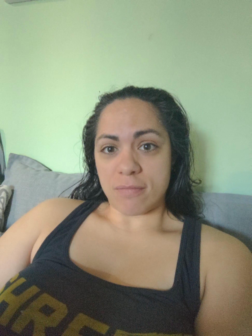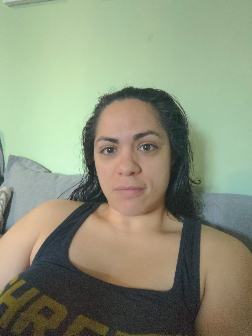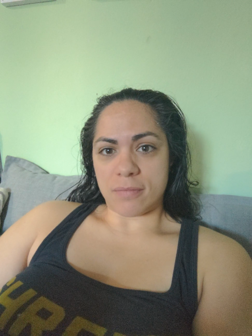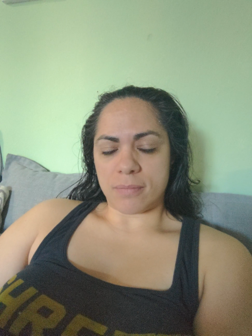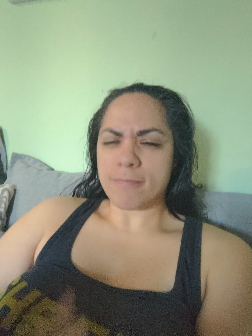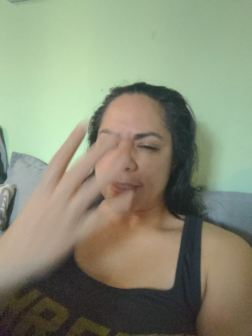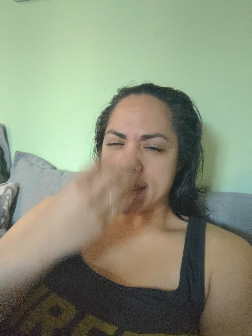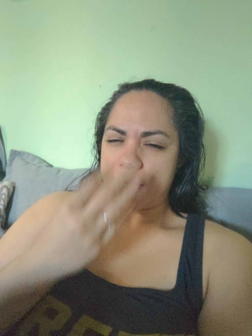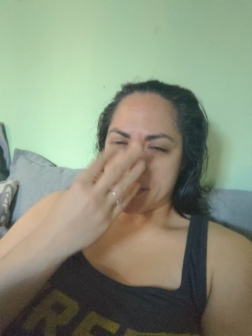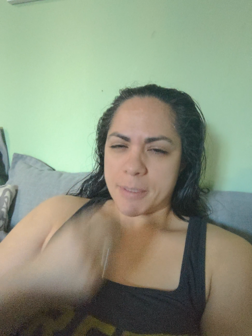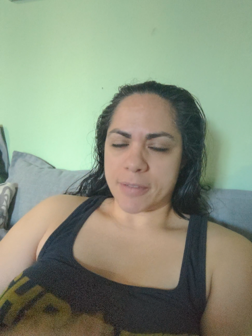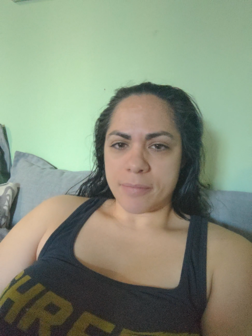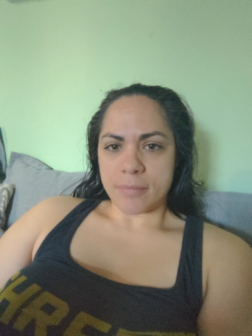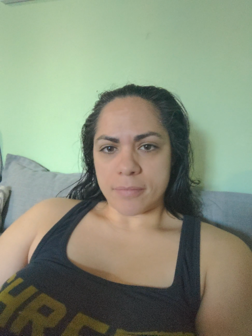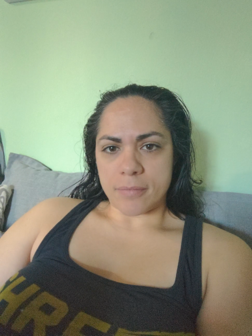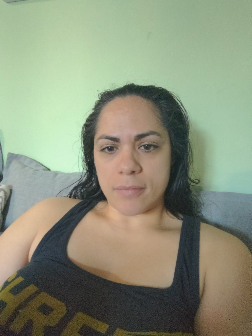sleepy